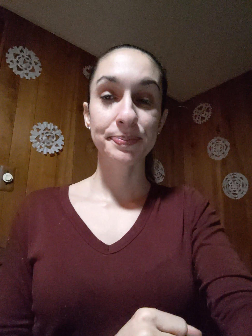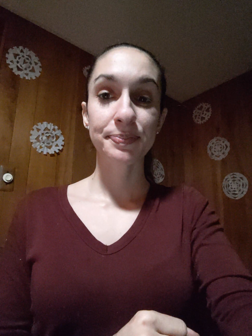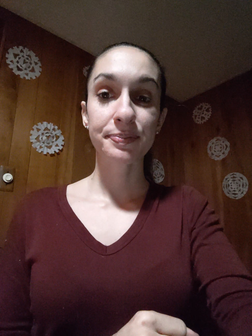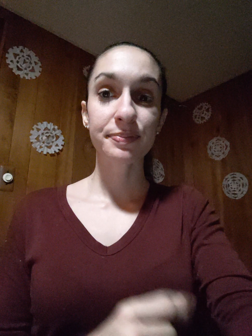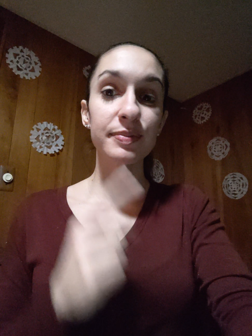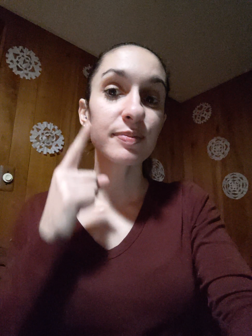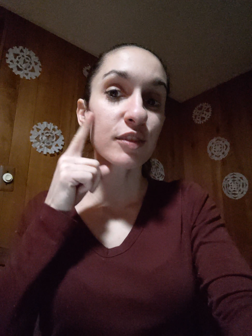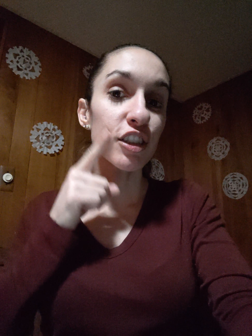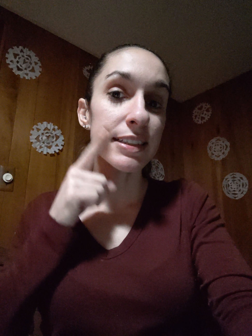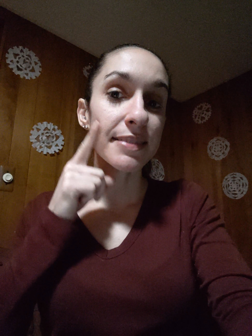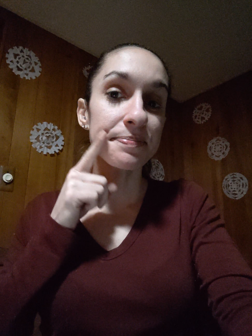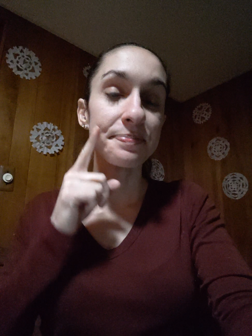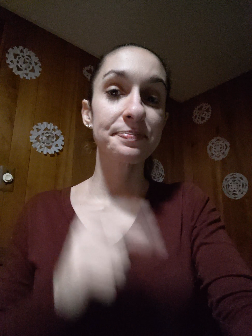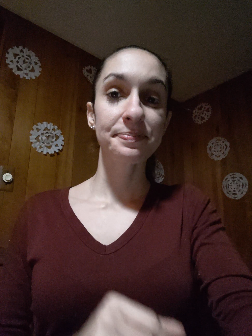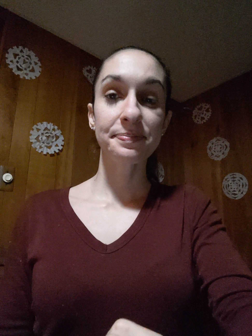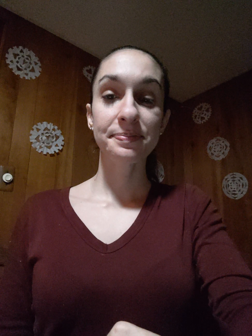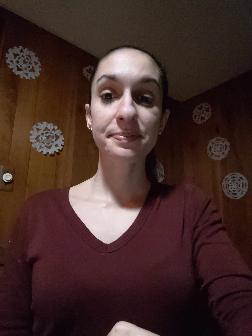cheek